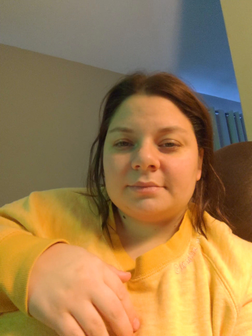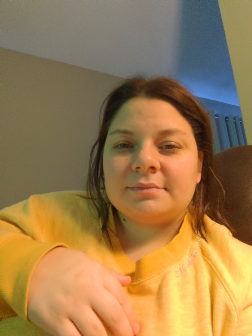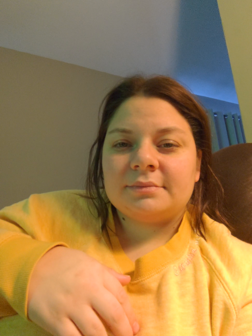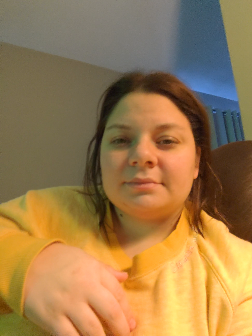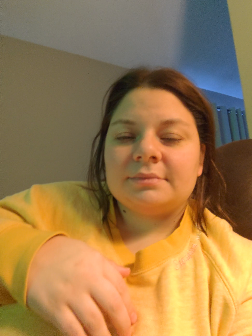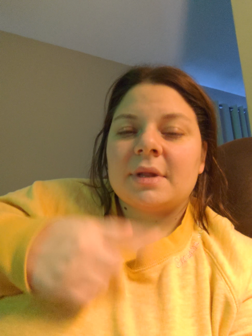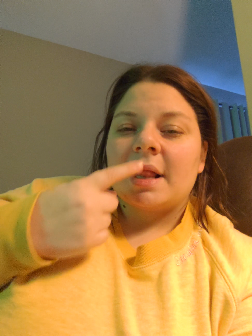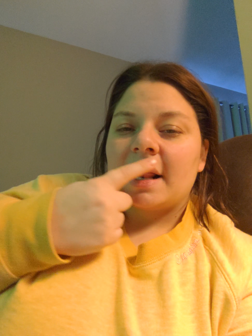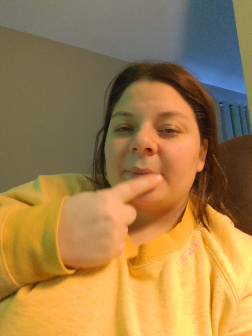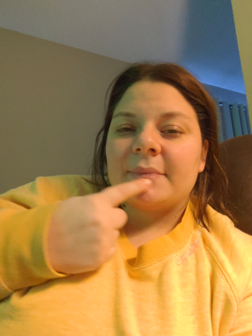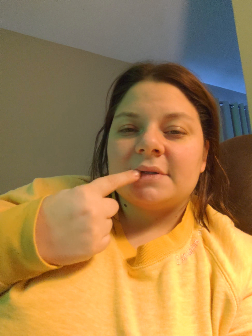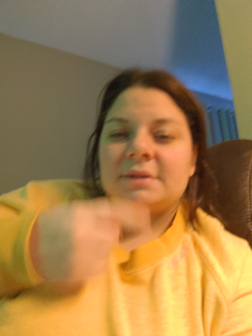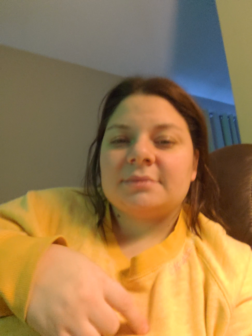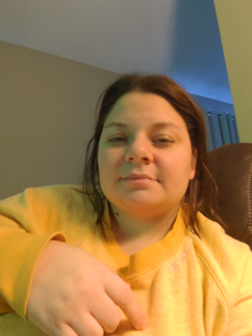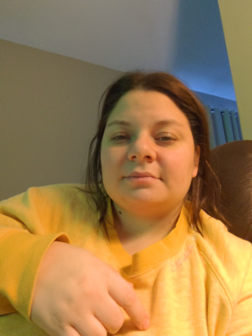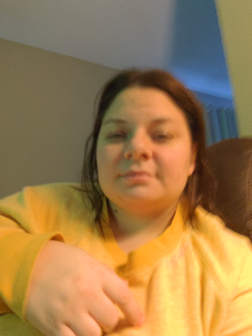lips